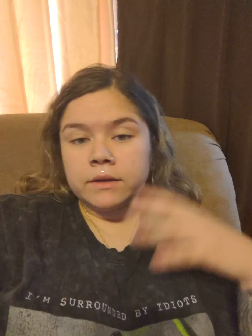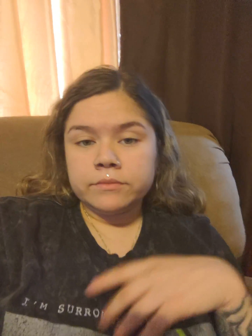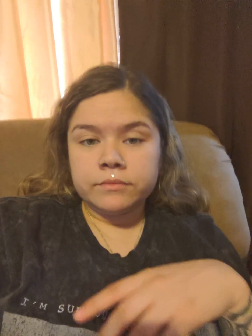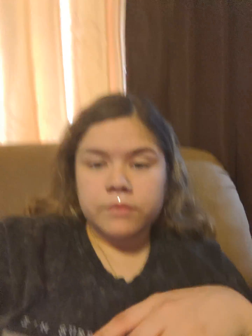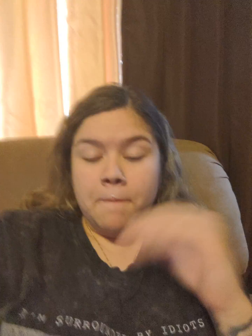more